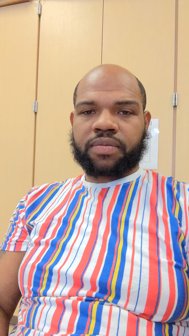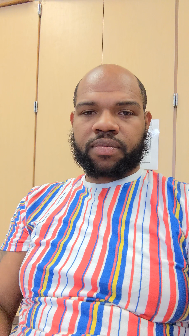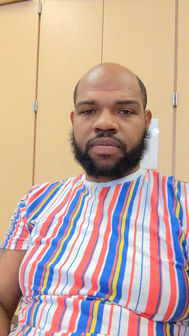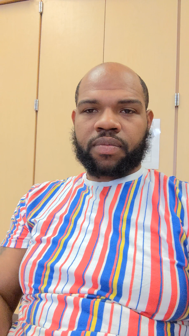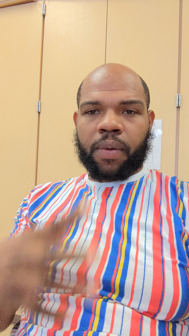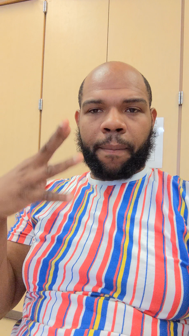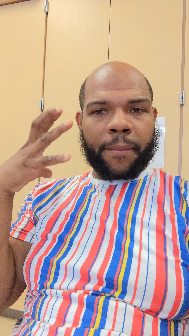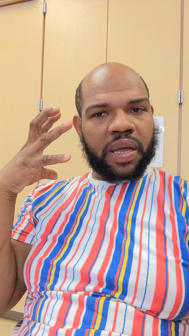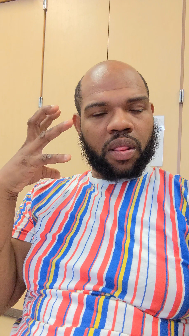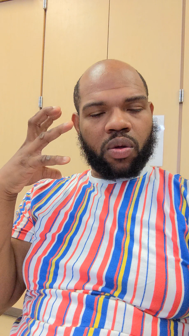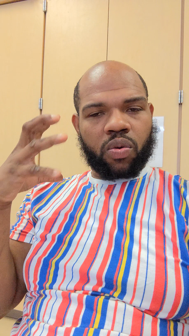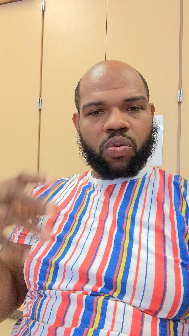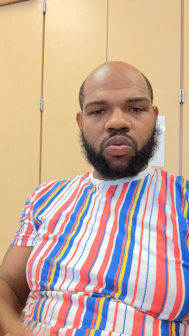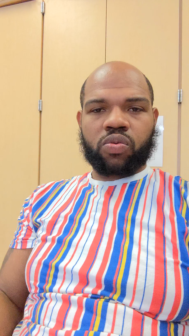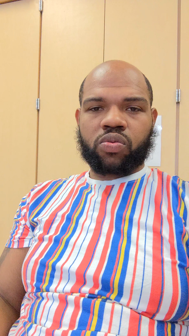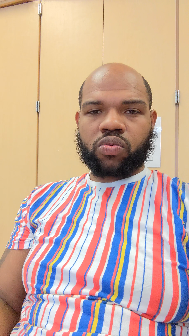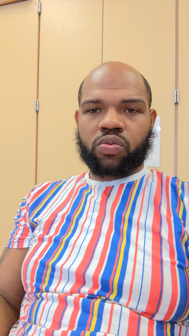pillow